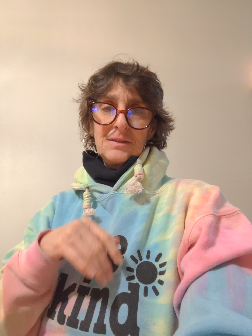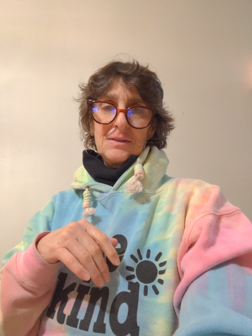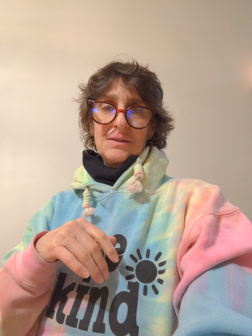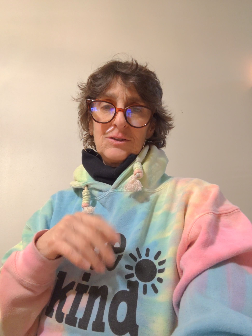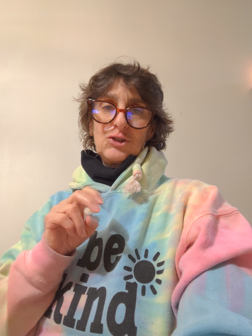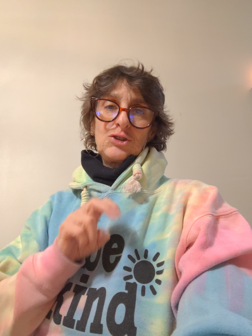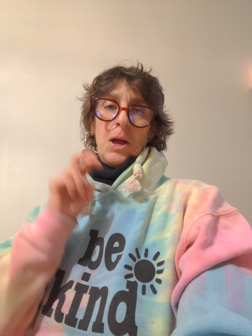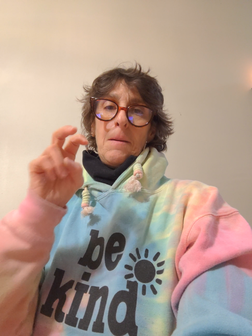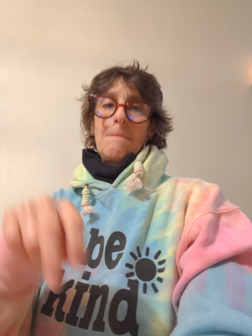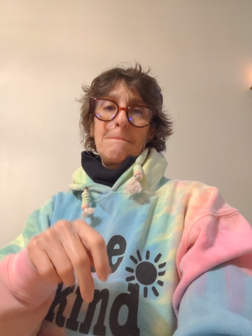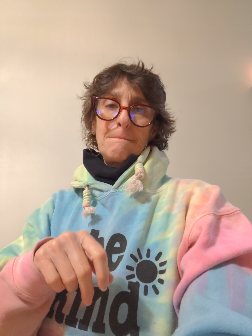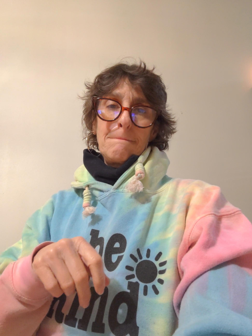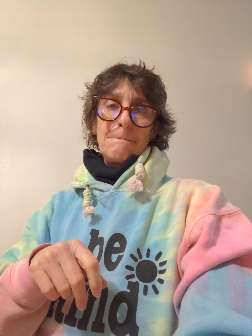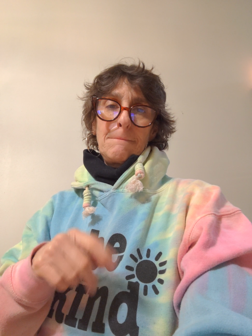jump